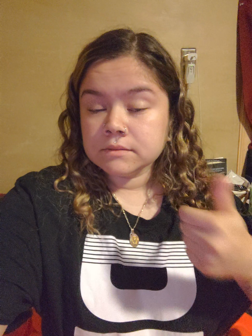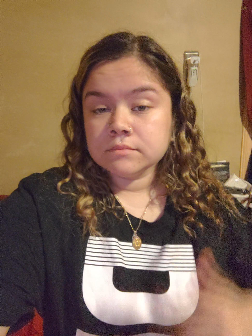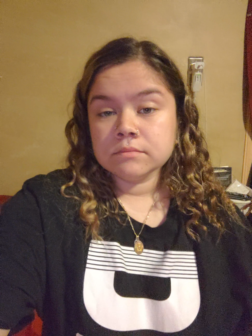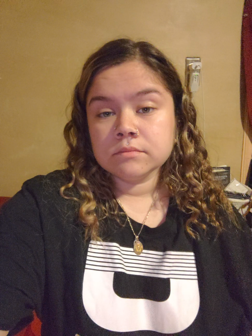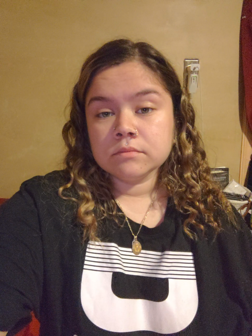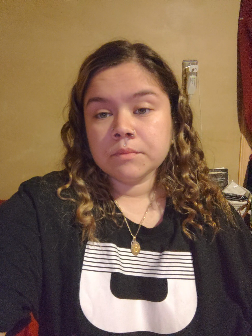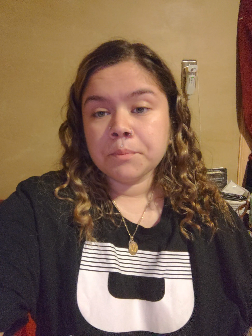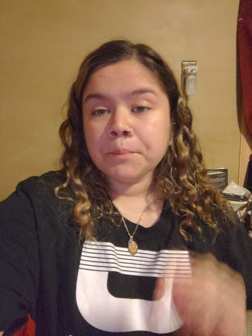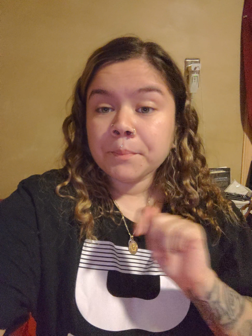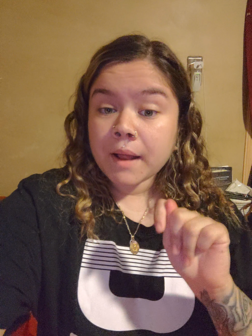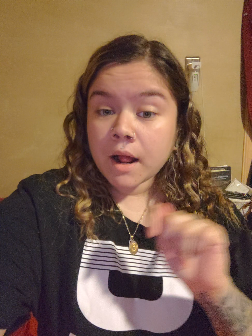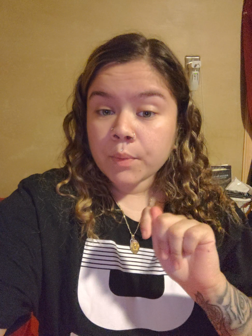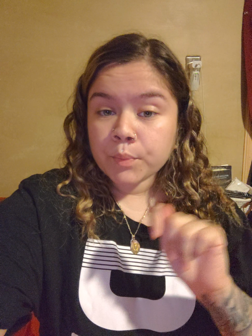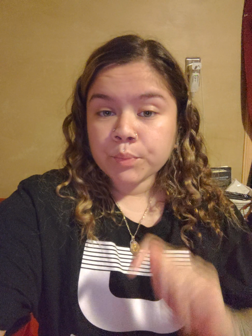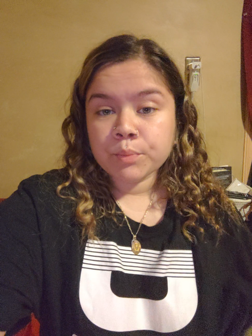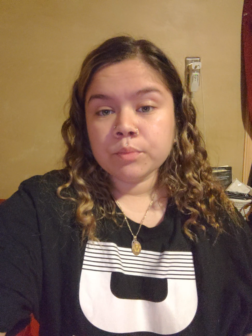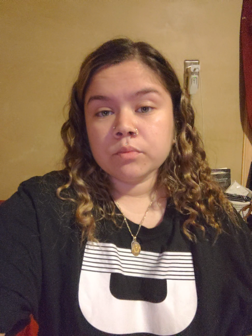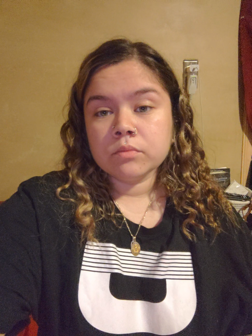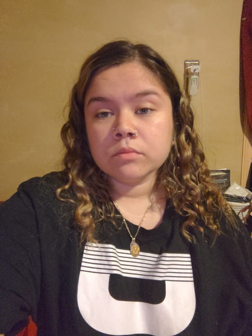bathroom